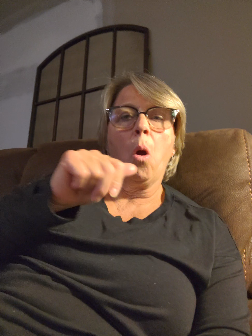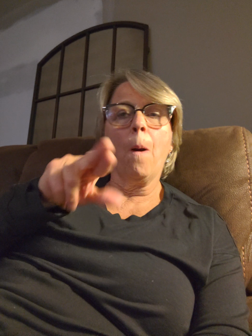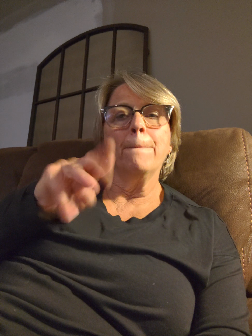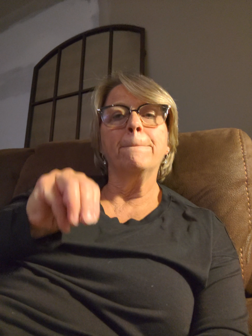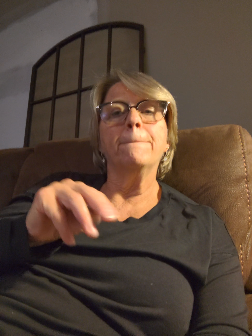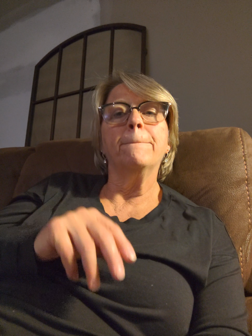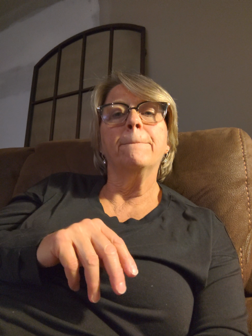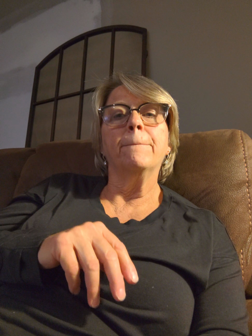arm